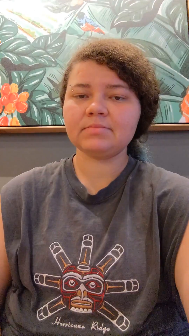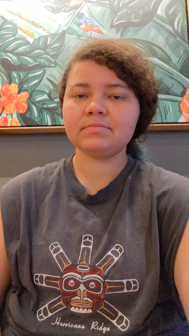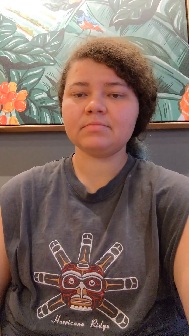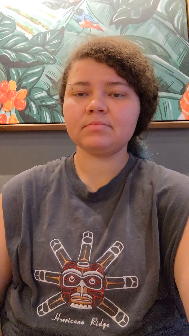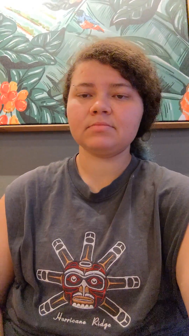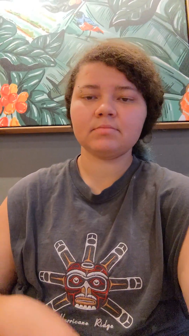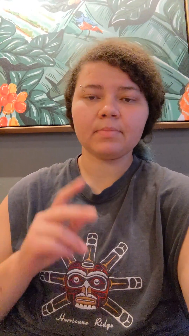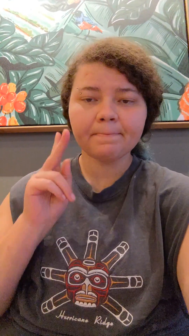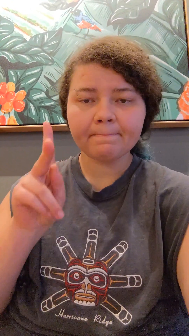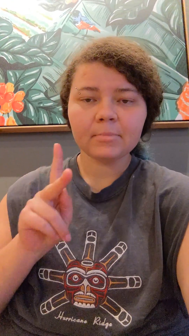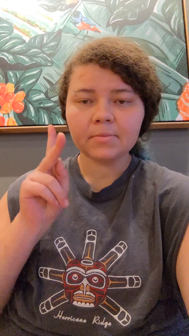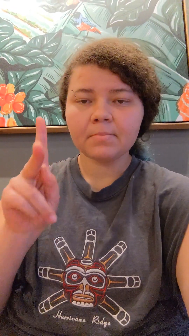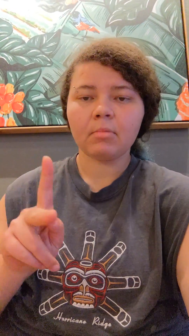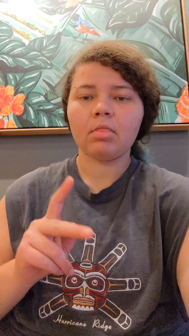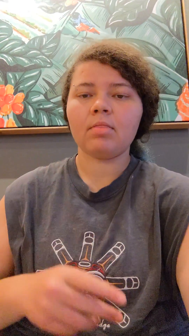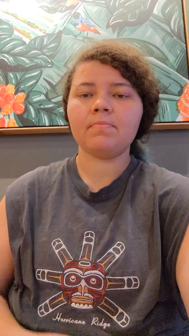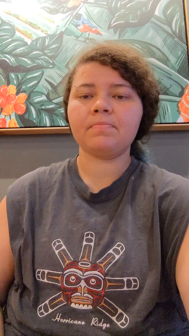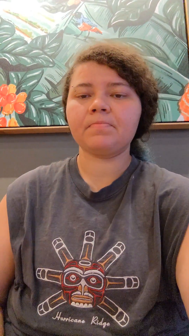people